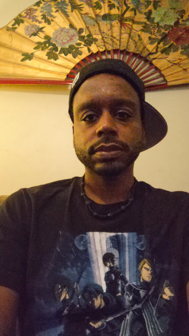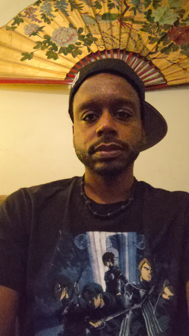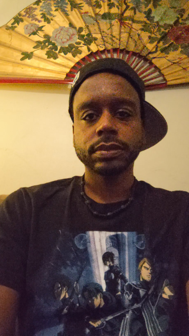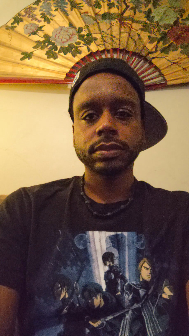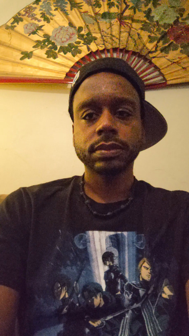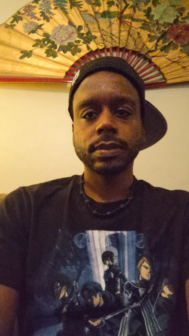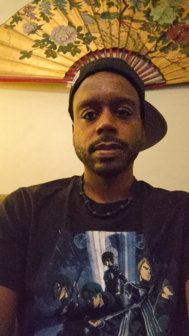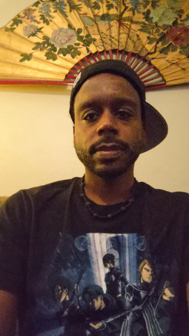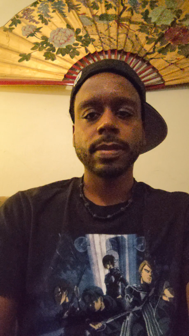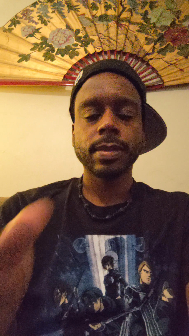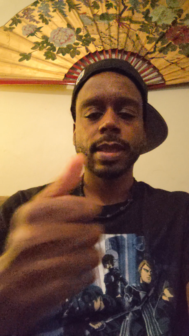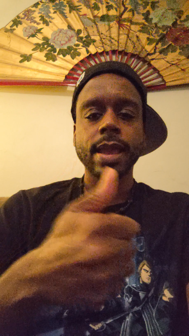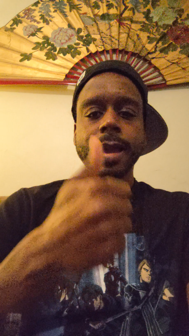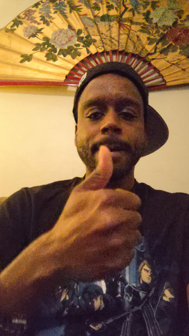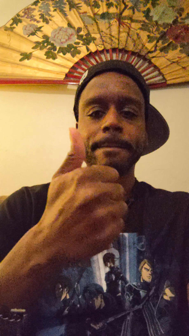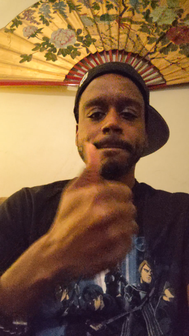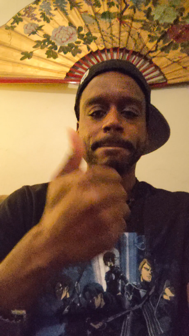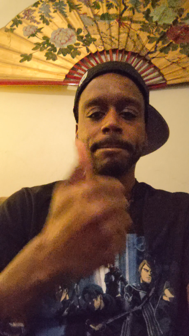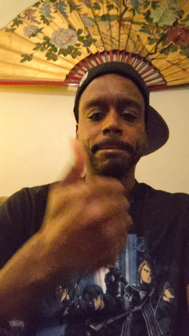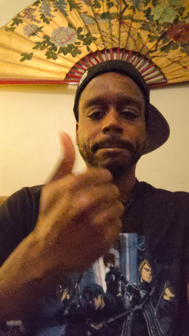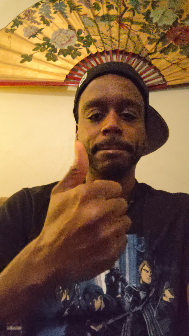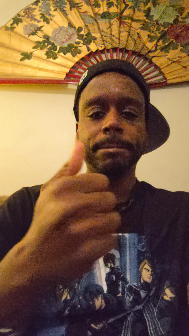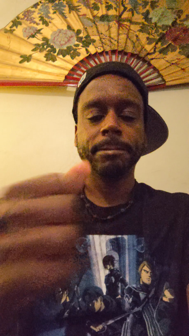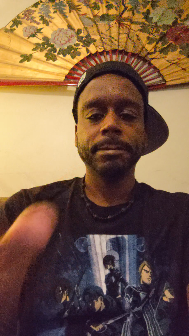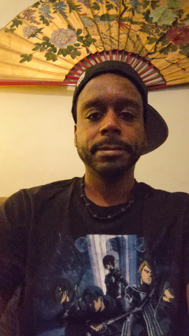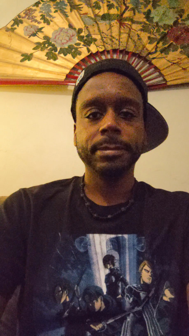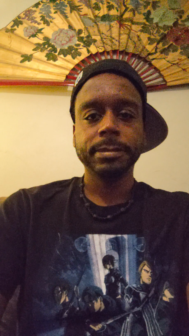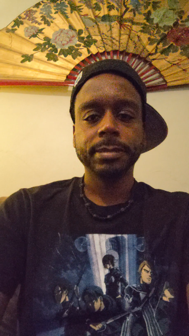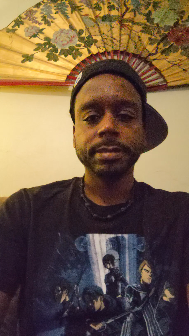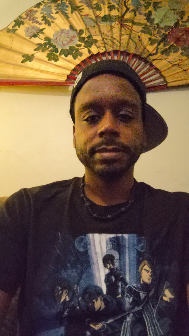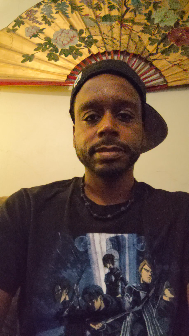help